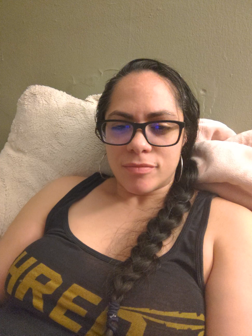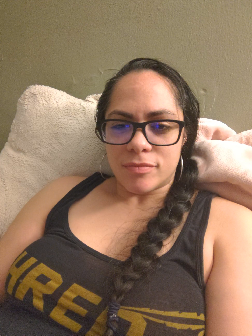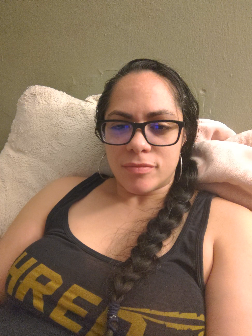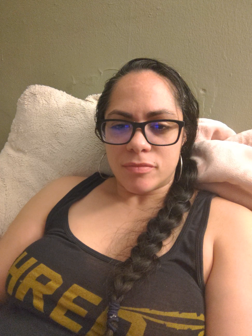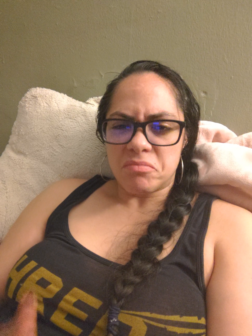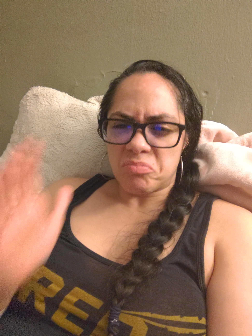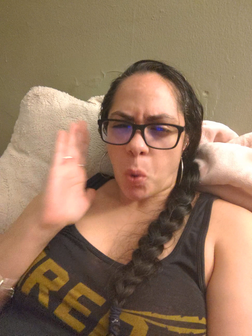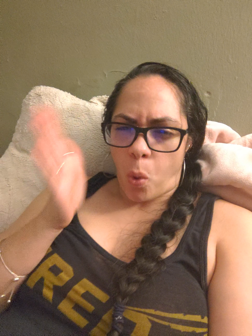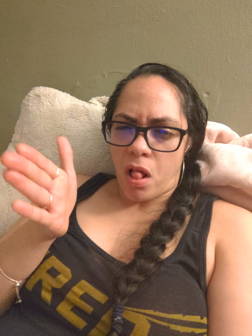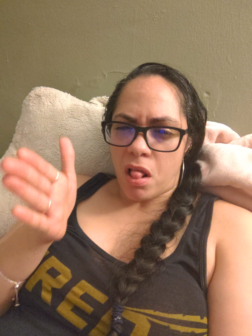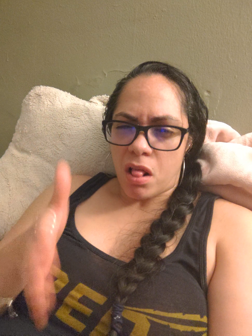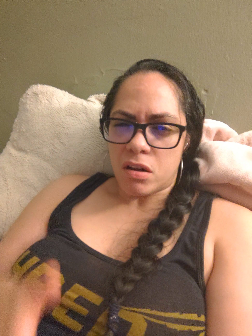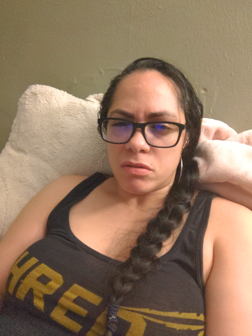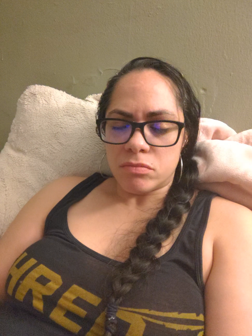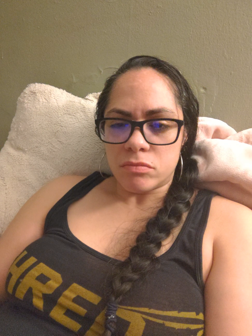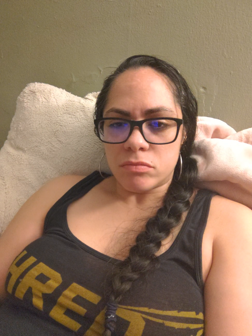will